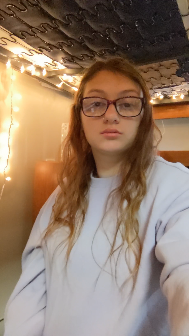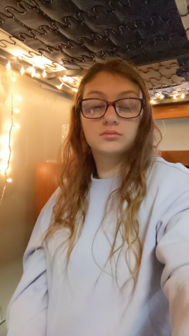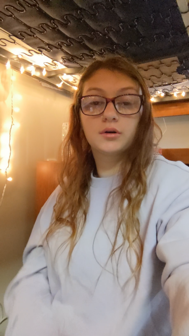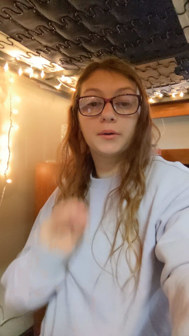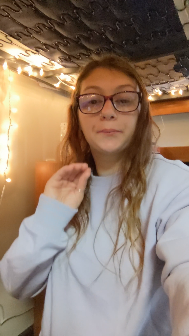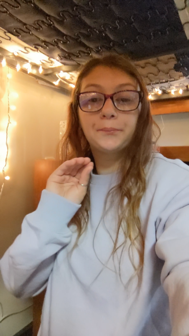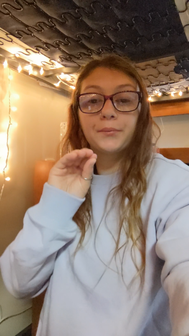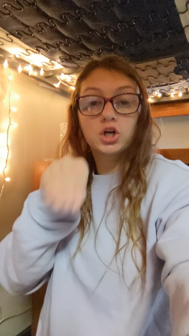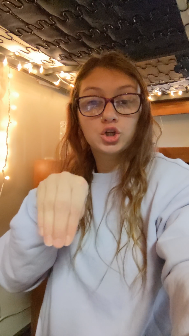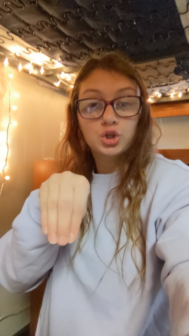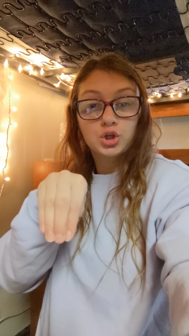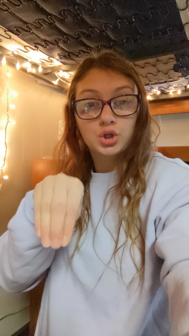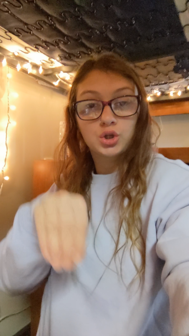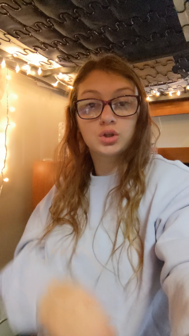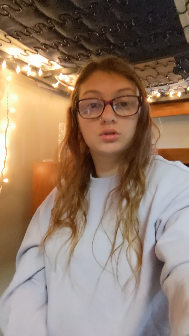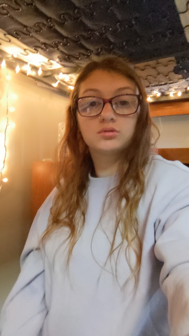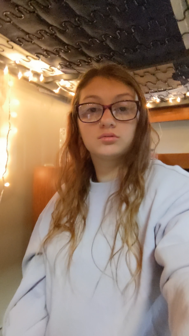put